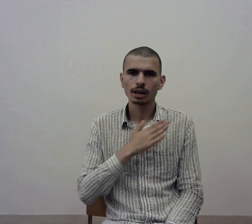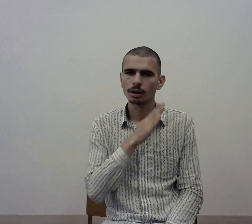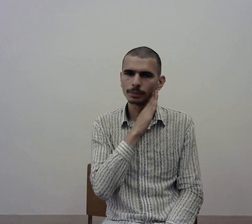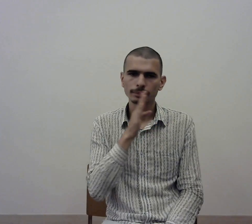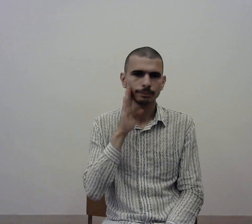ana